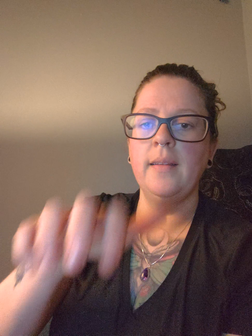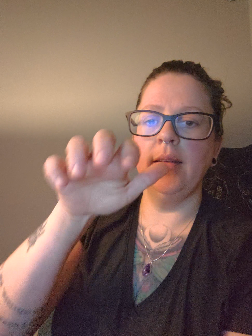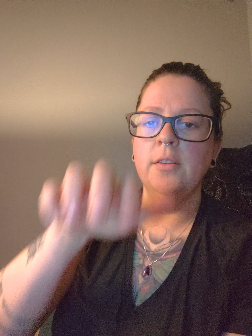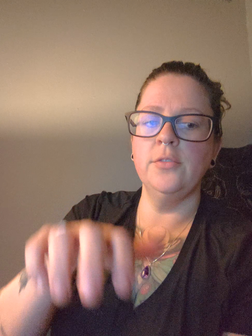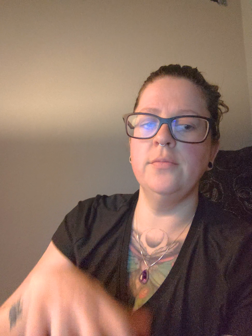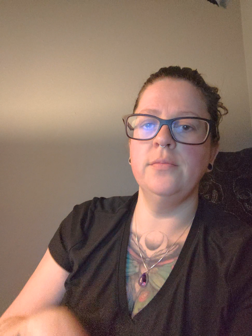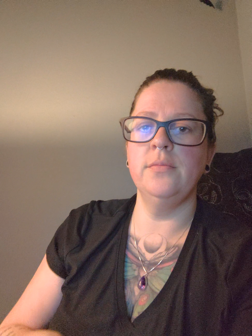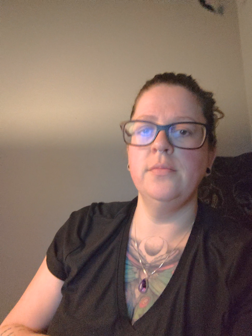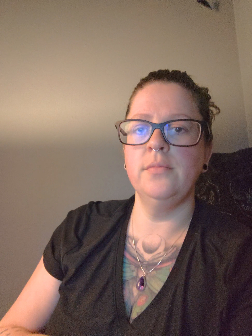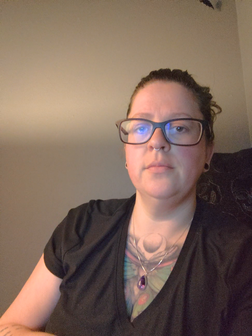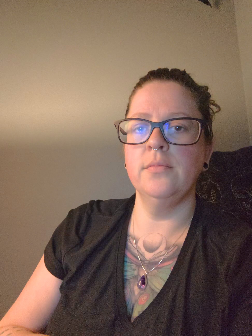alligator